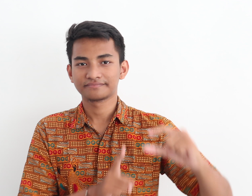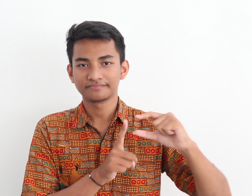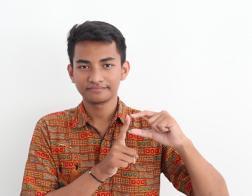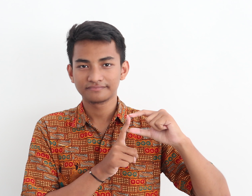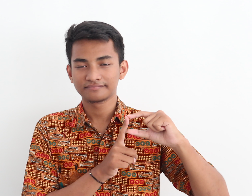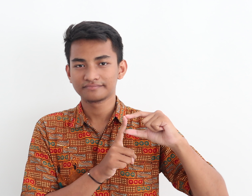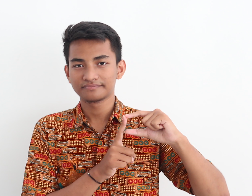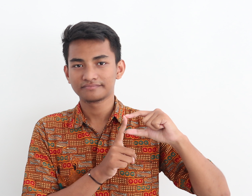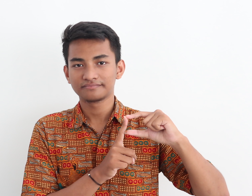P